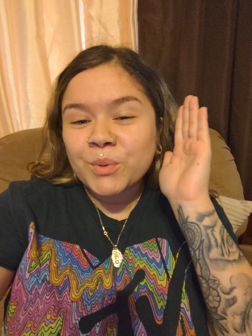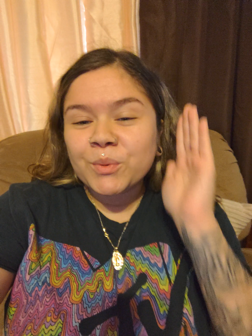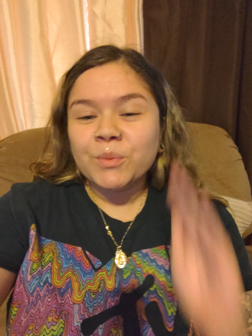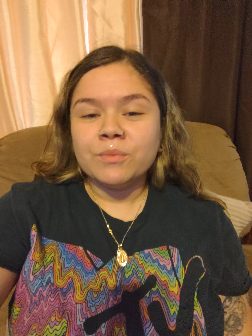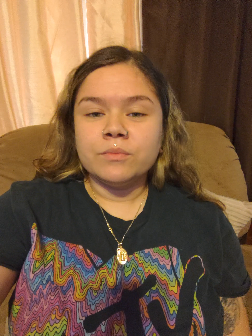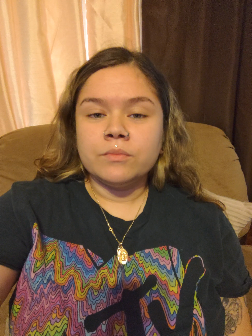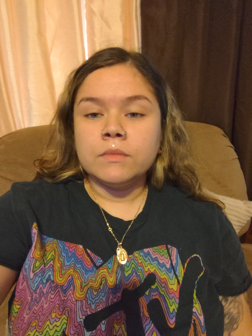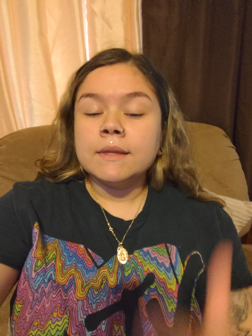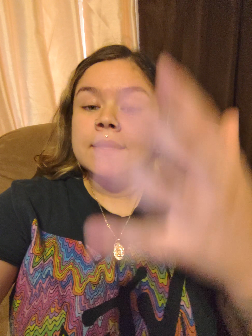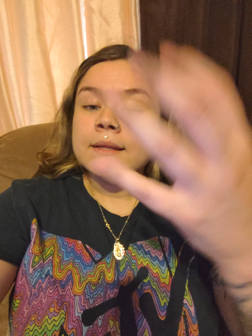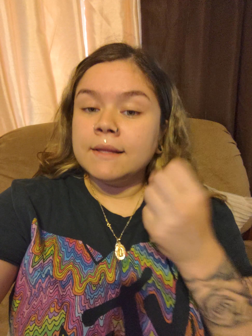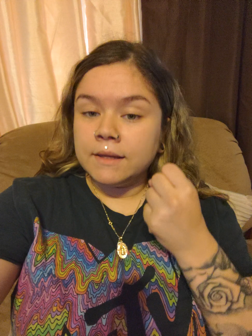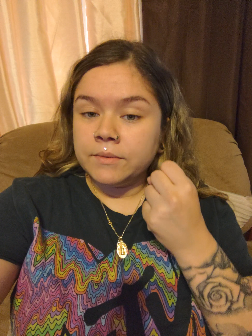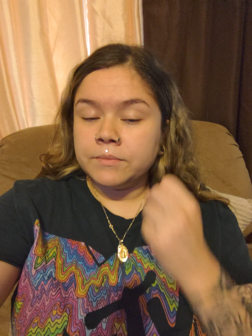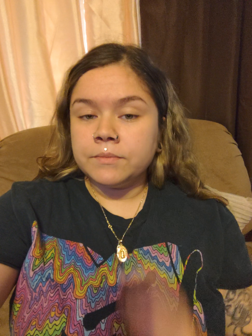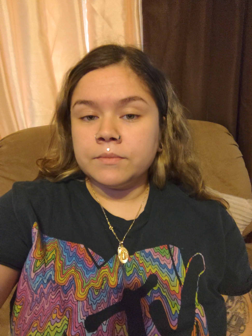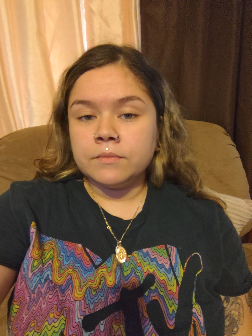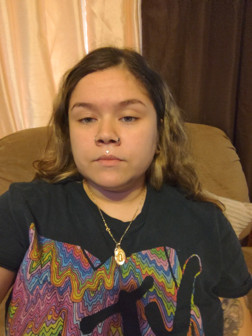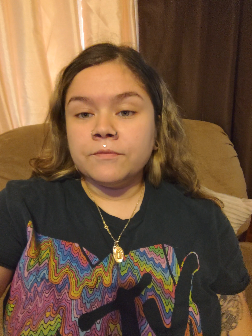get